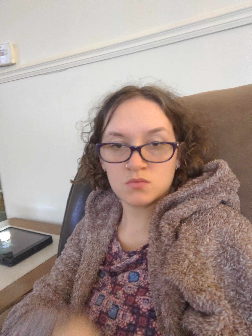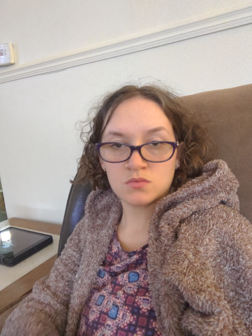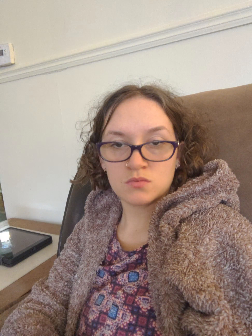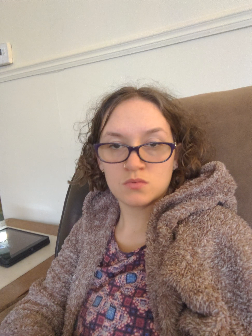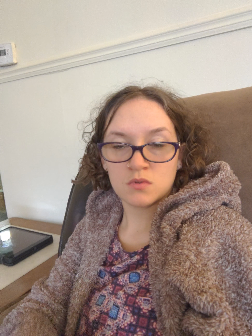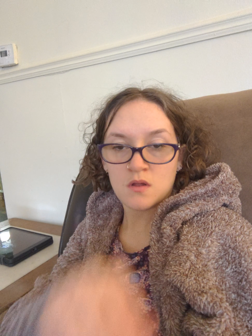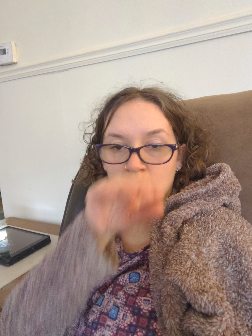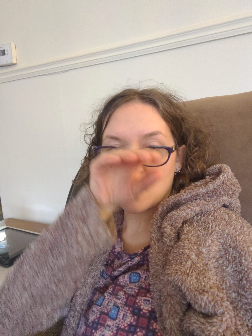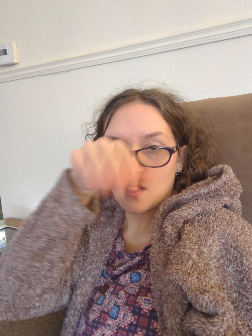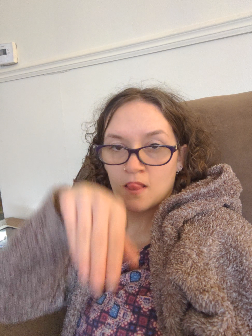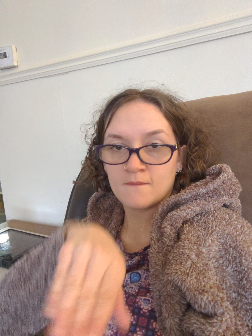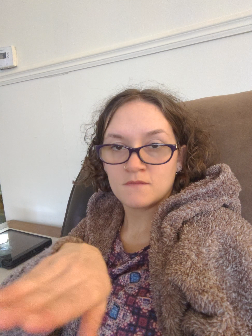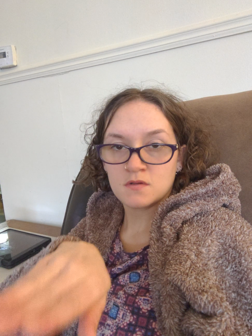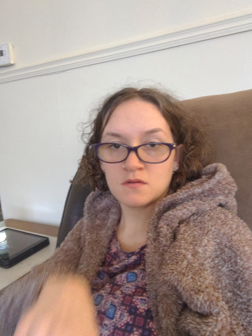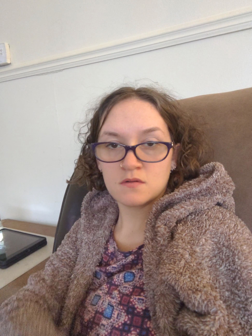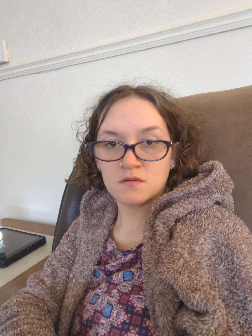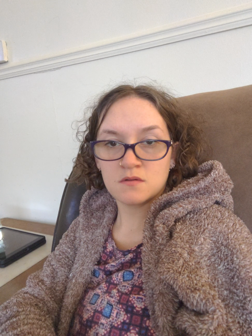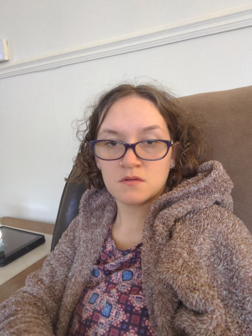elephant